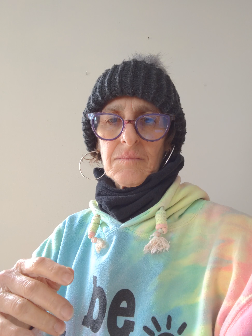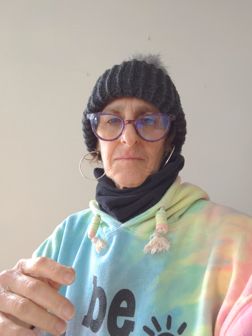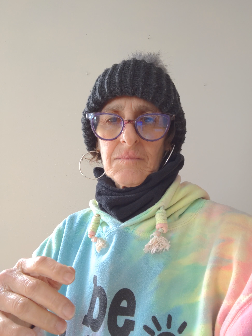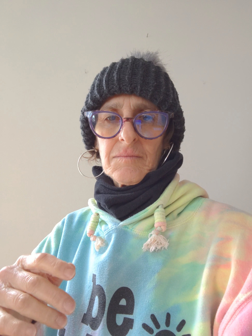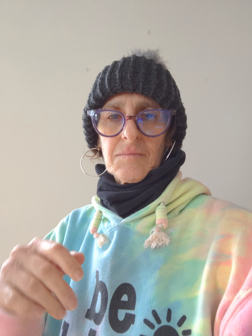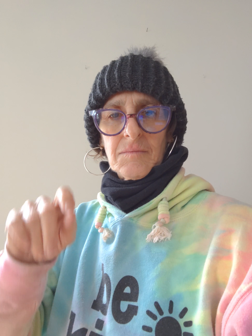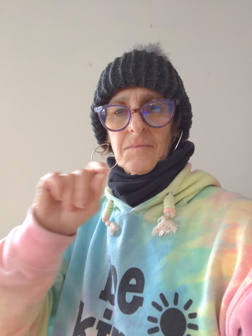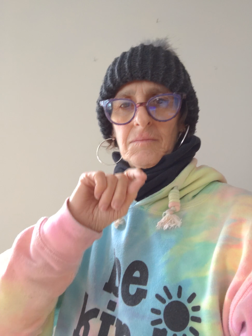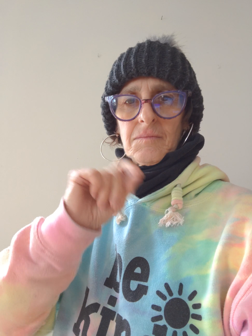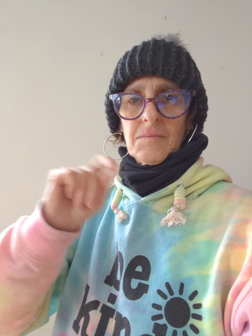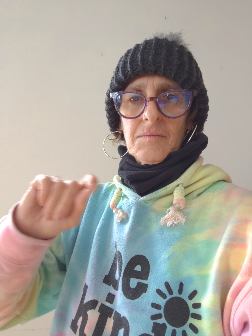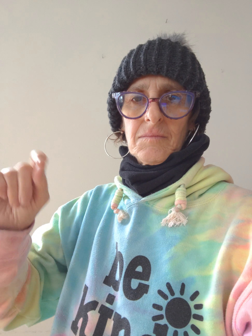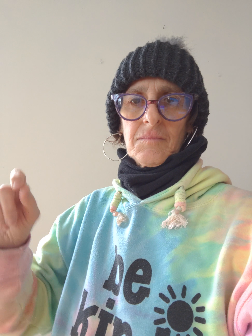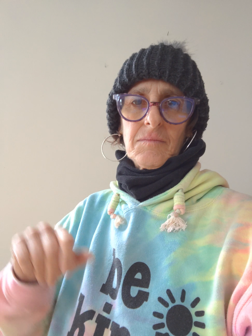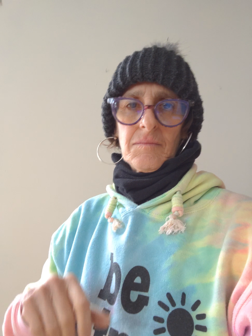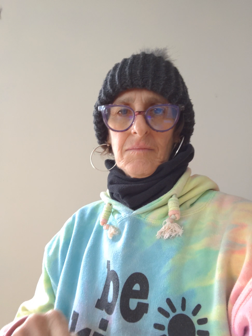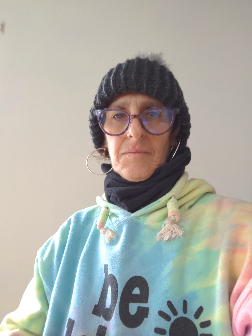pen